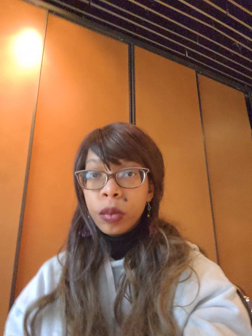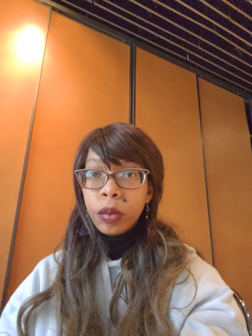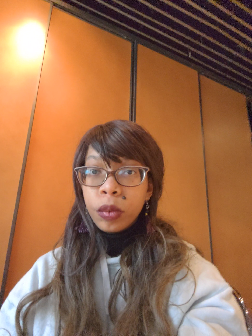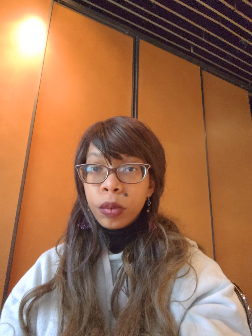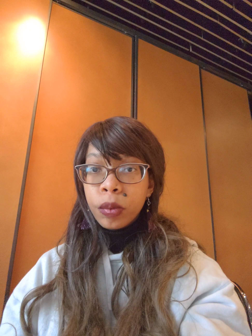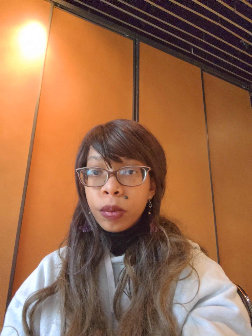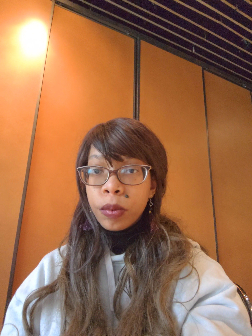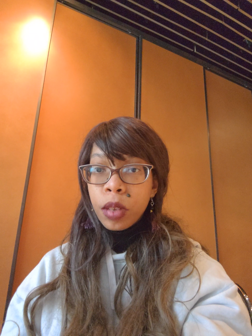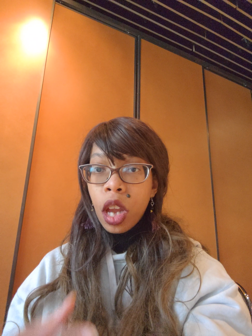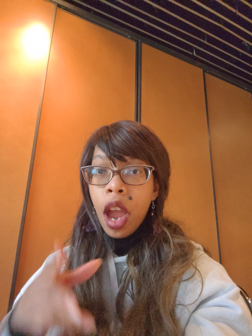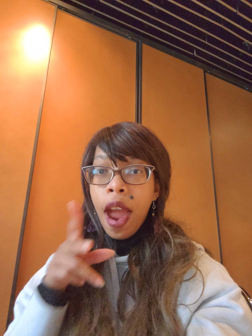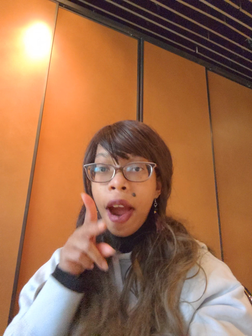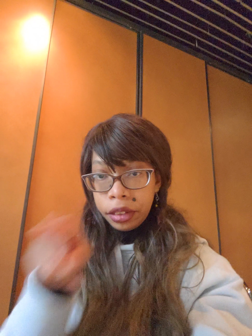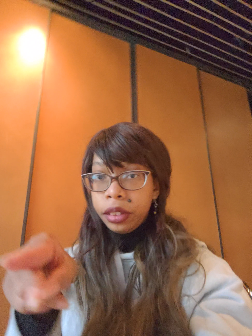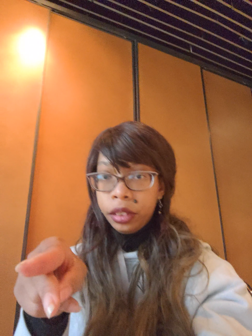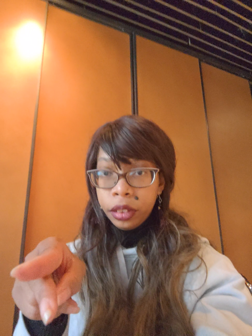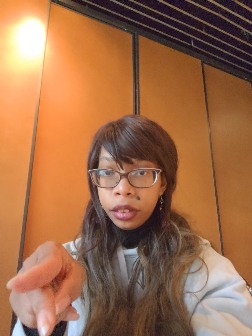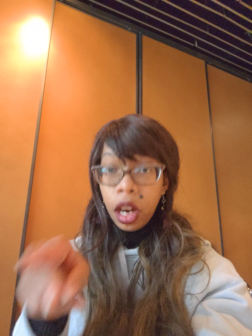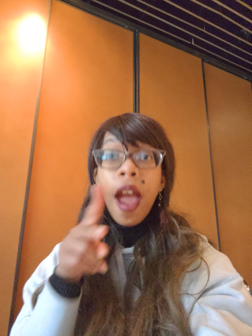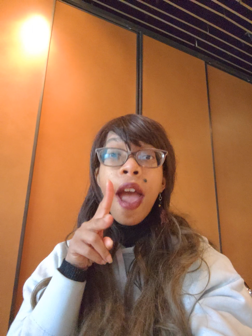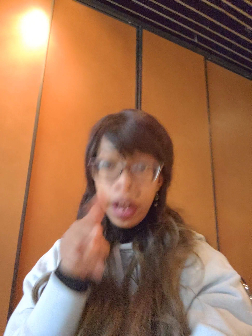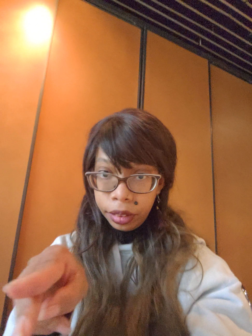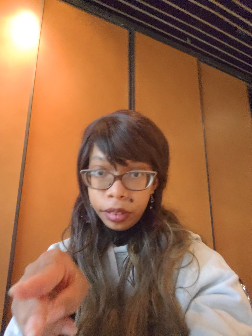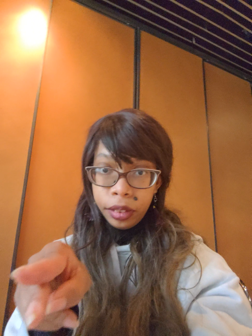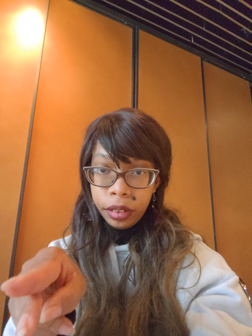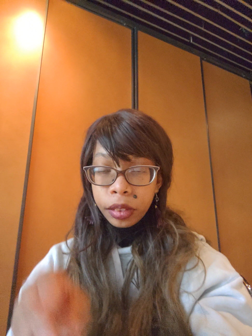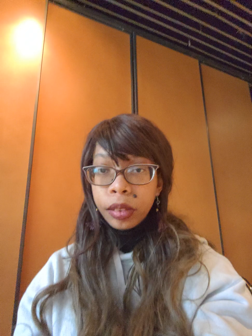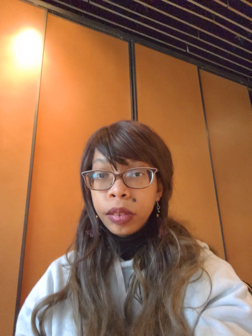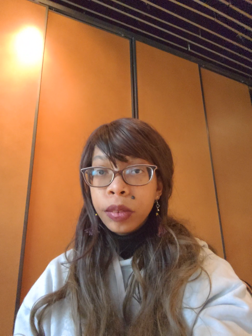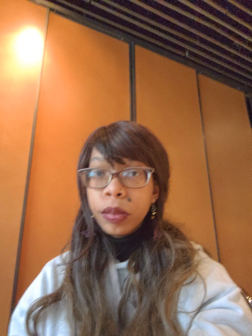cut